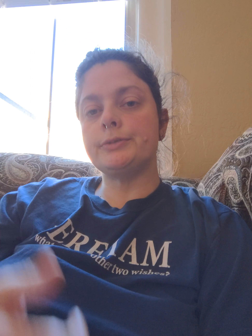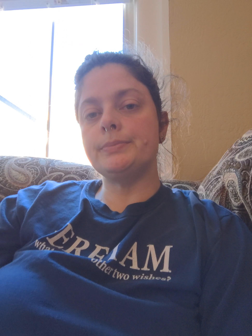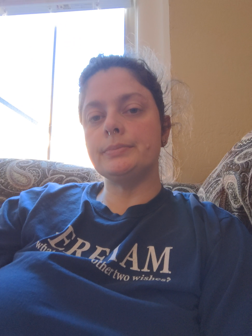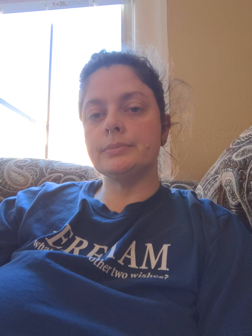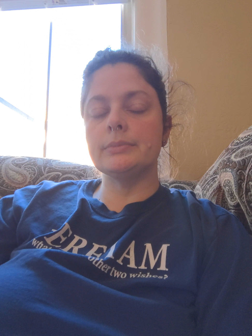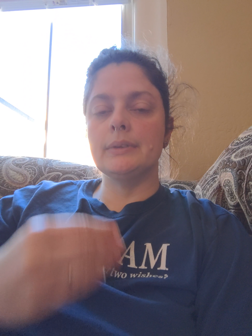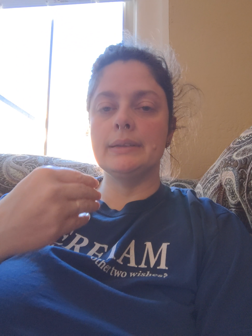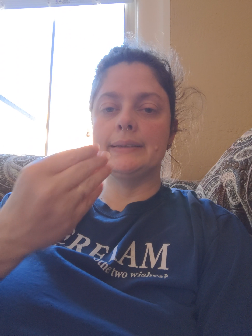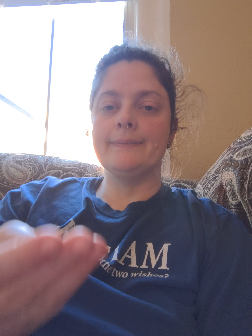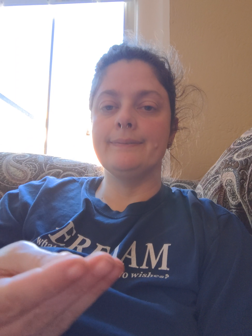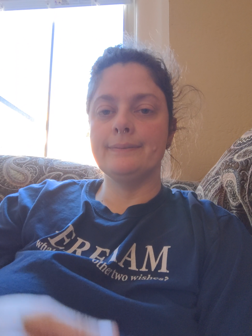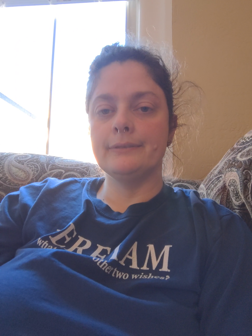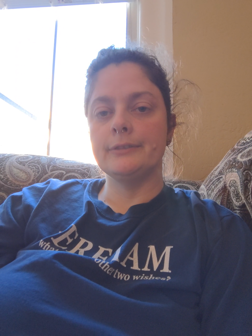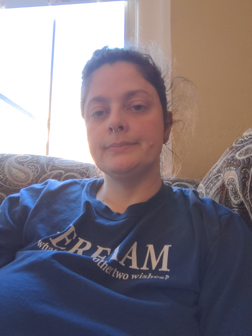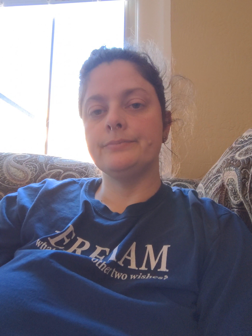give